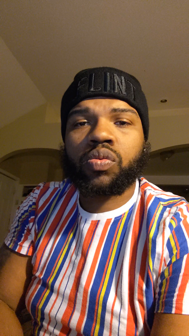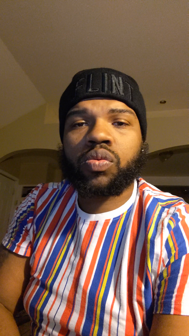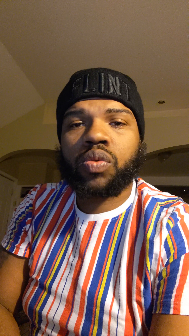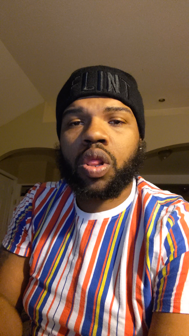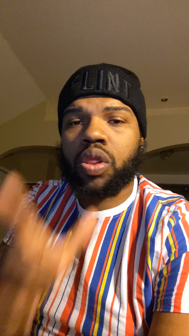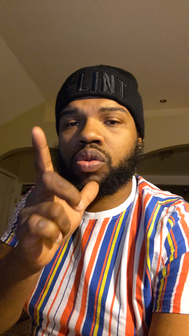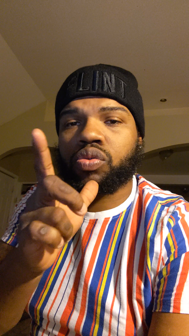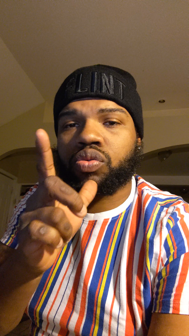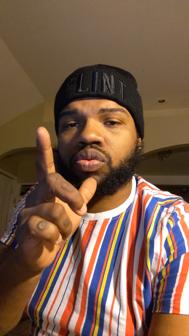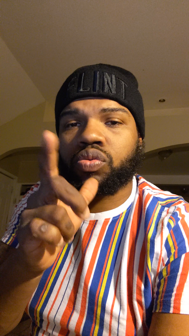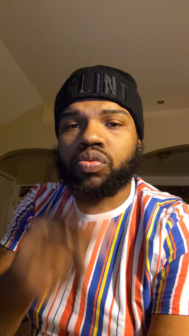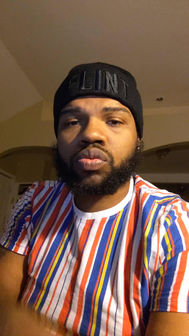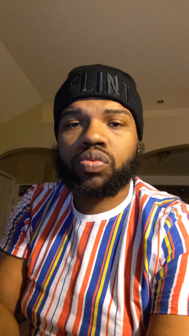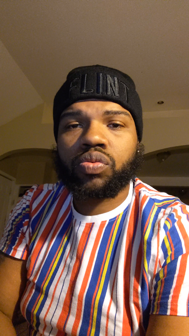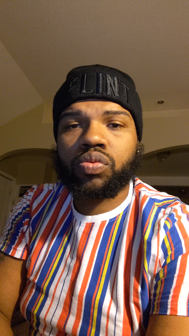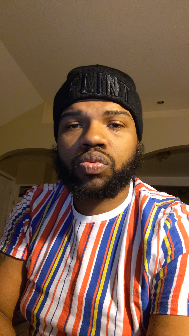lunch